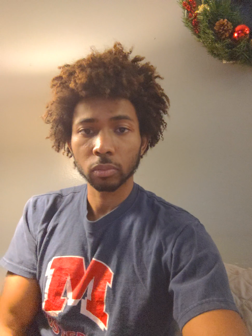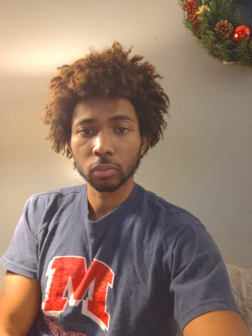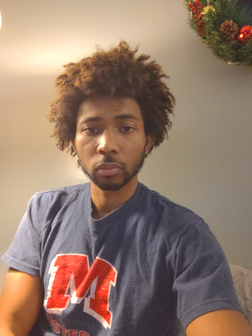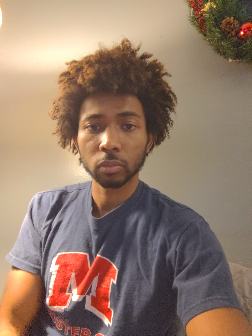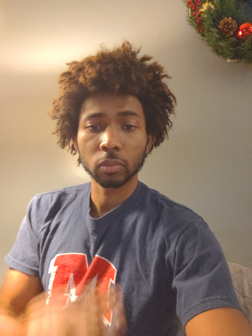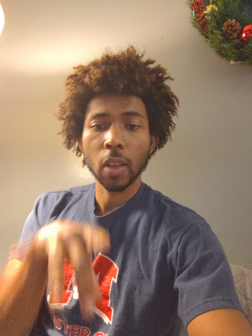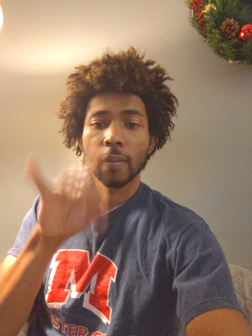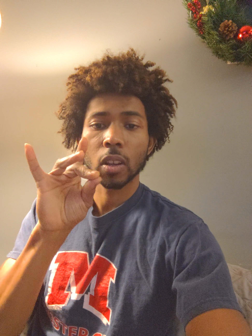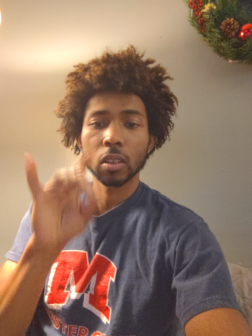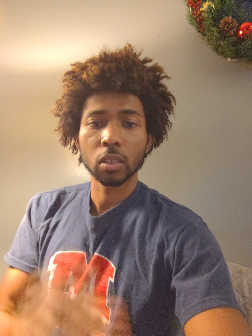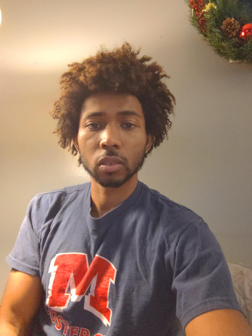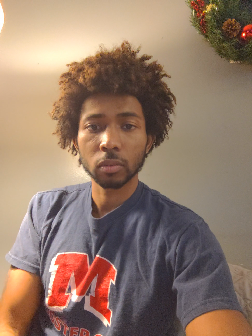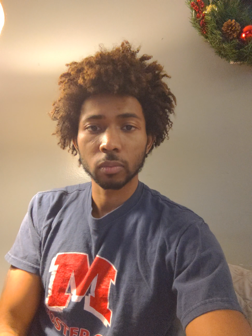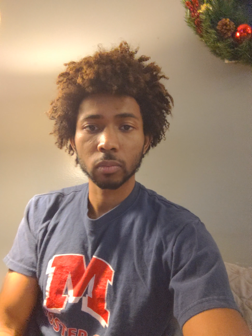find